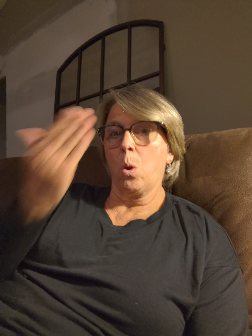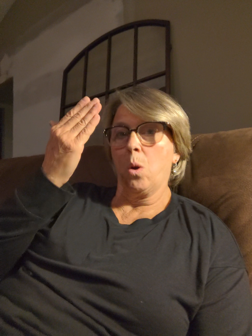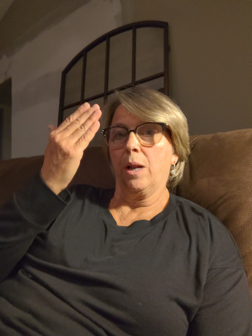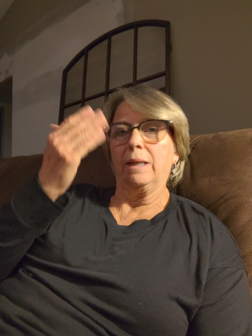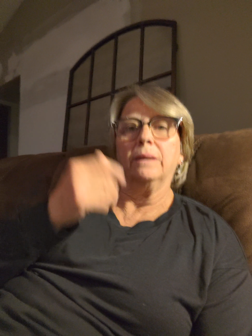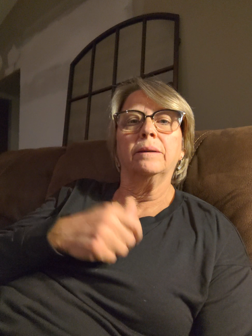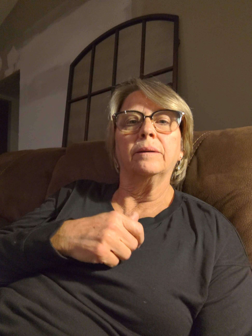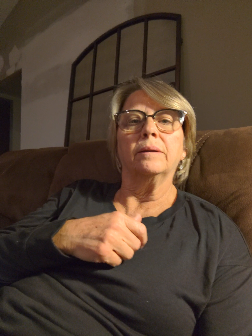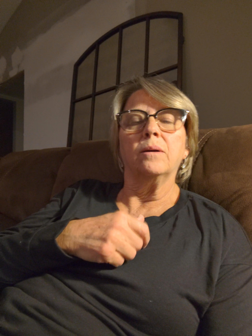morning